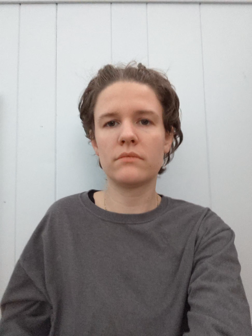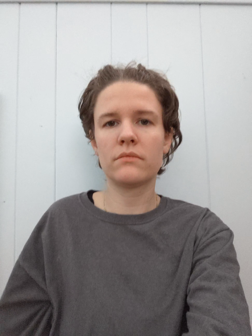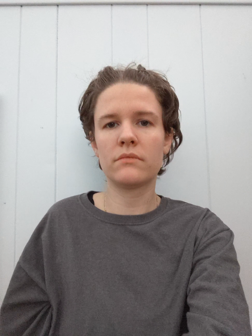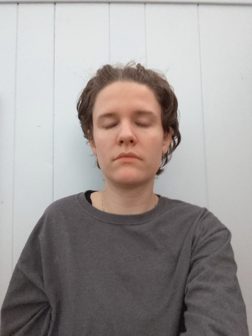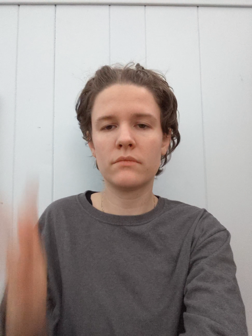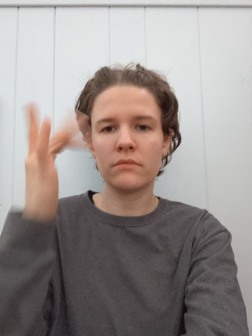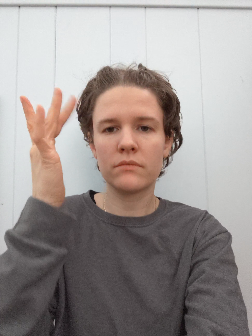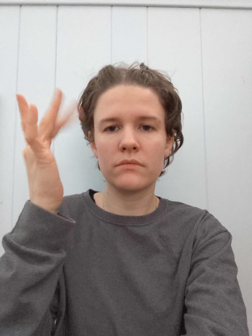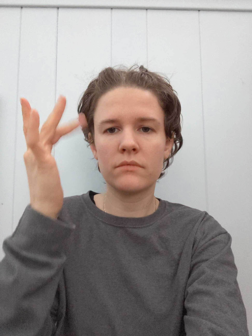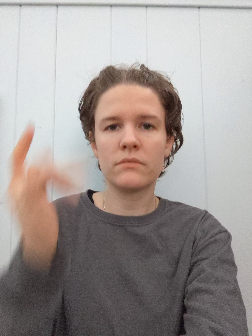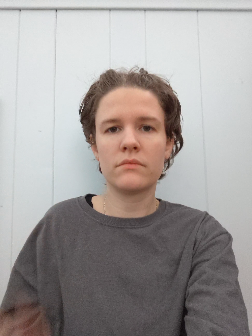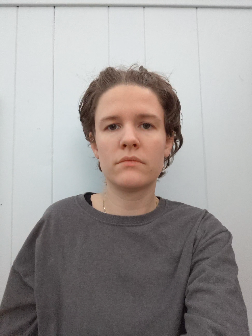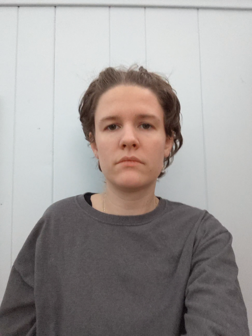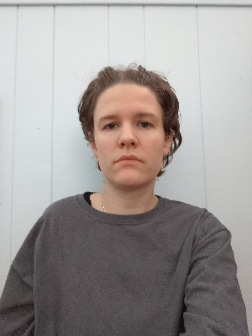why